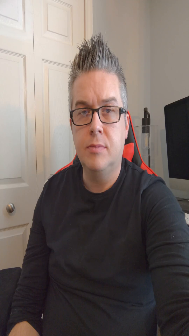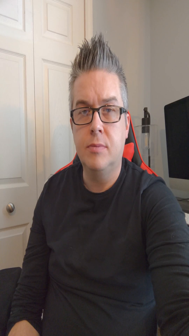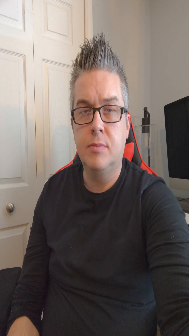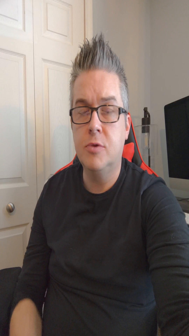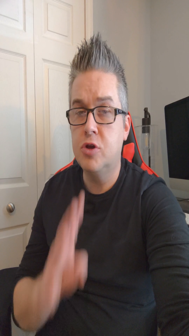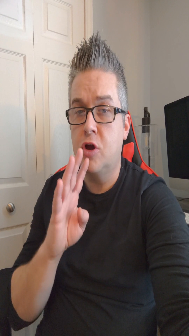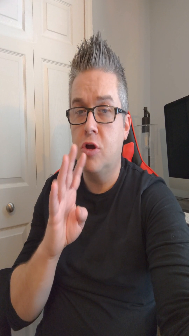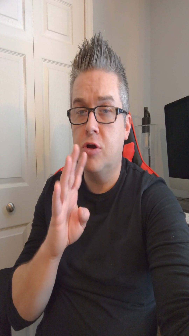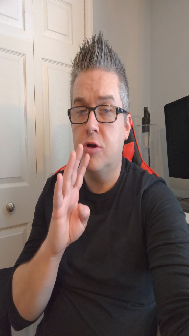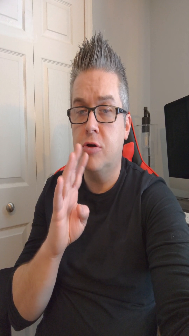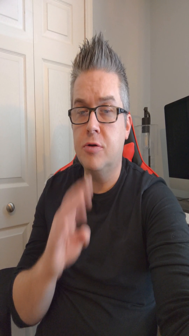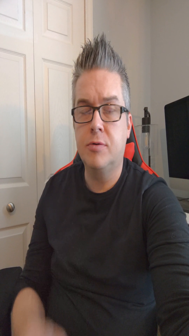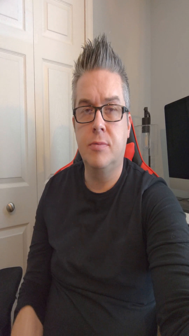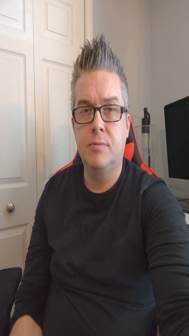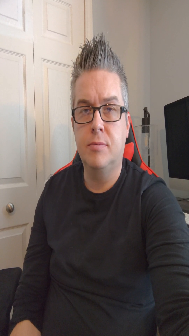talk